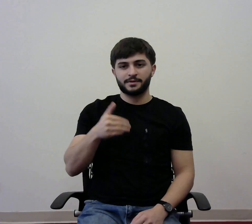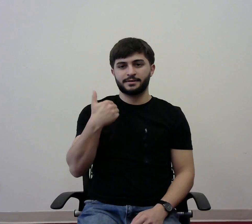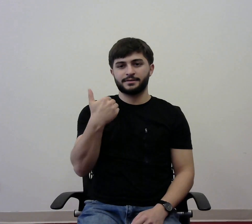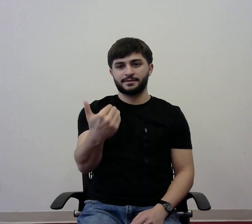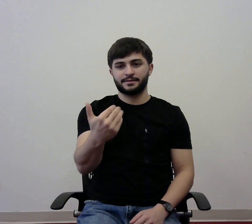siz